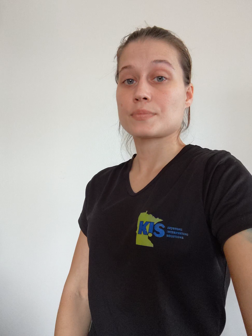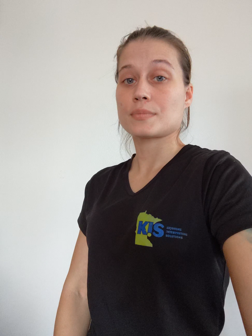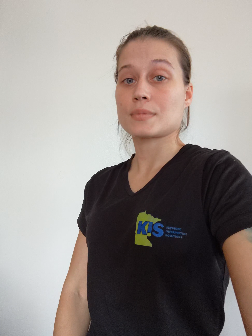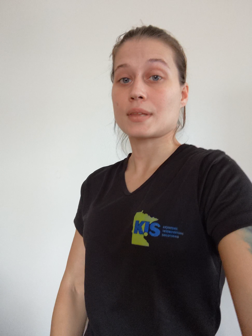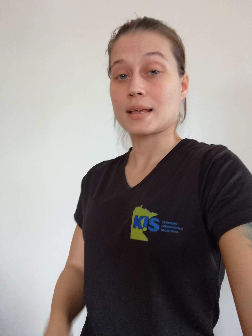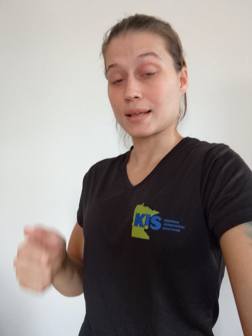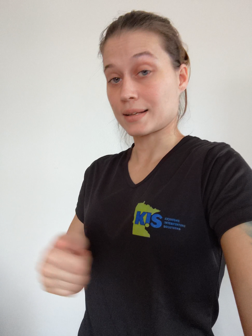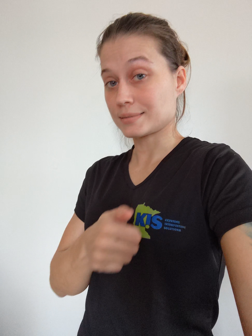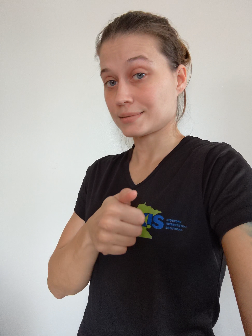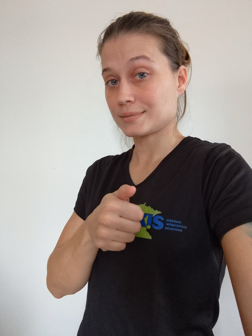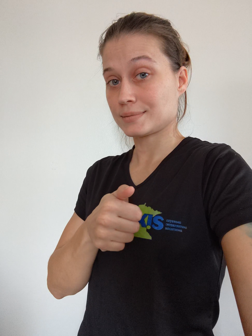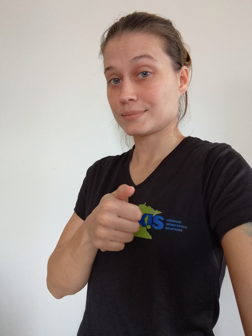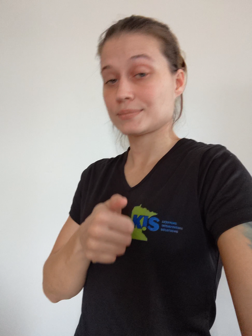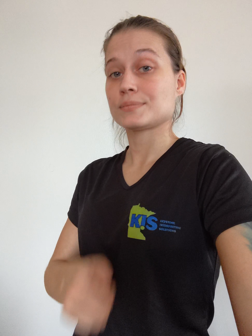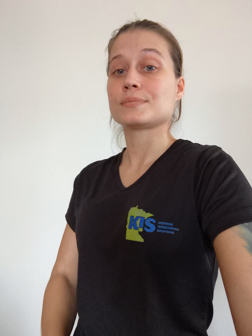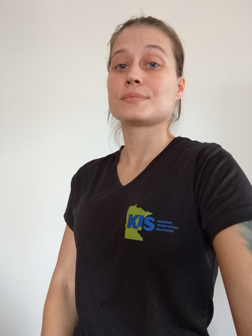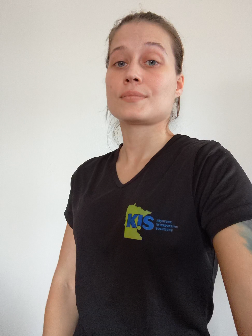hide